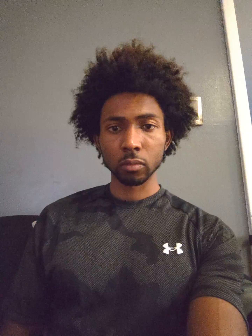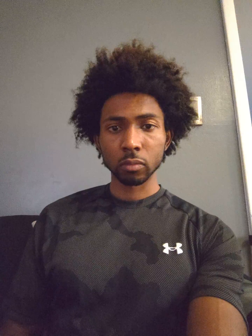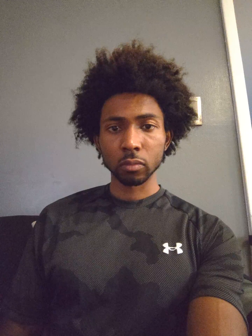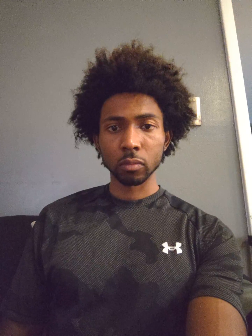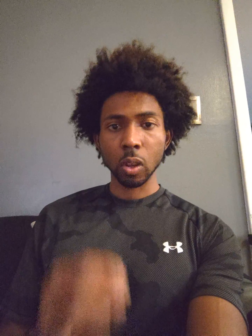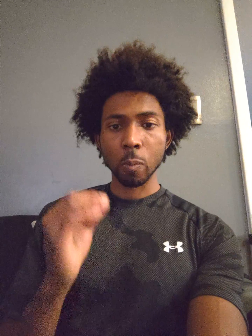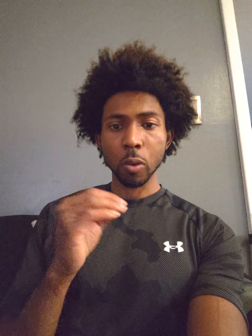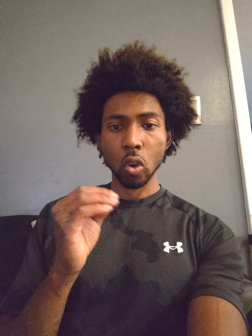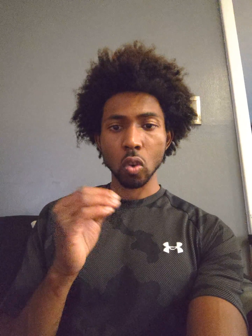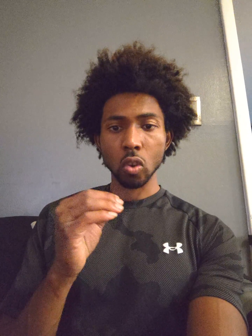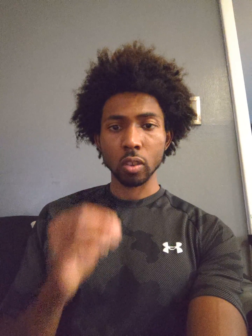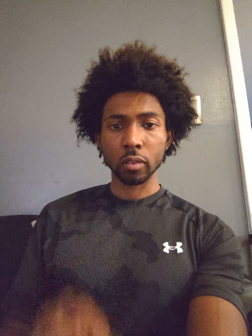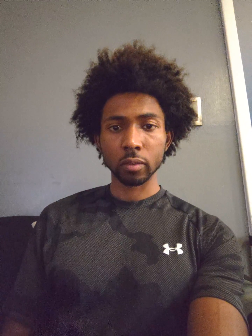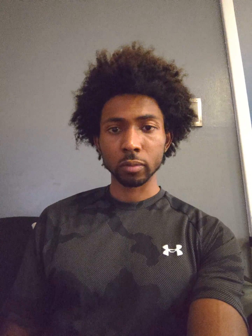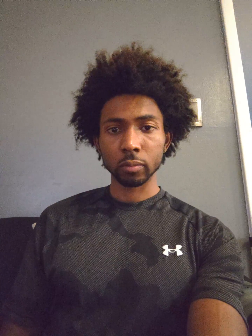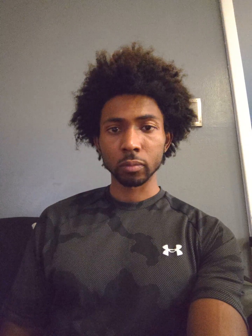more